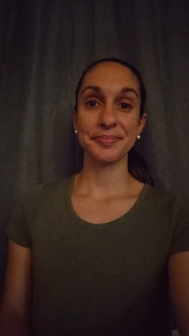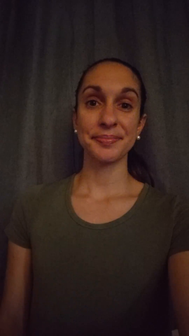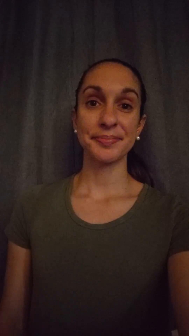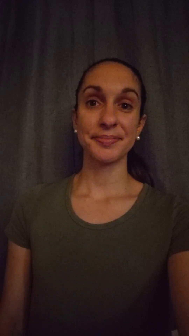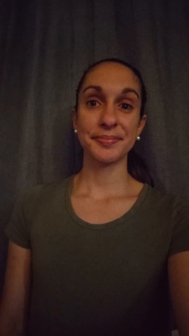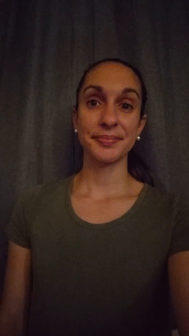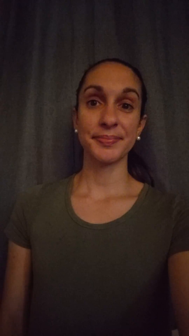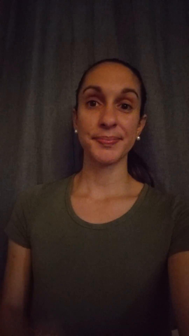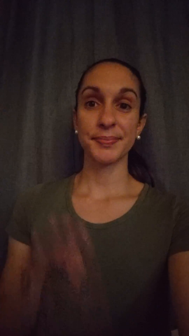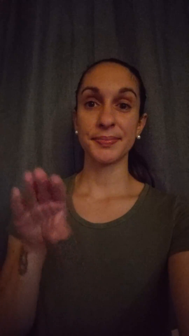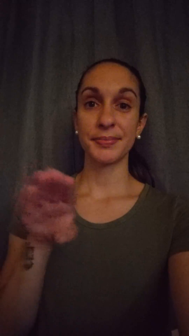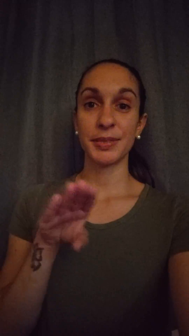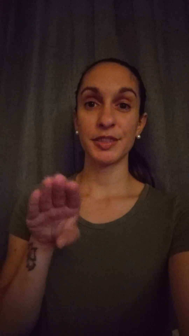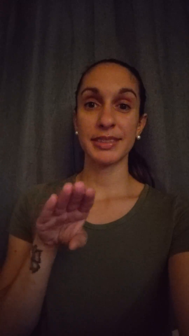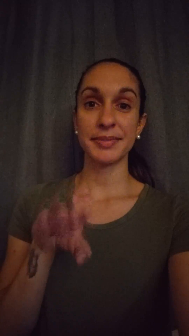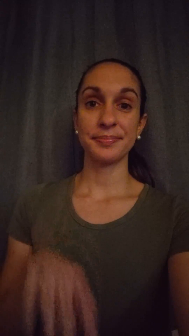boots